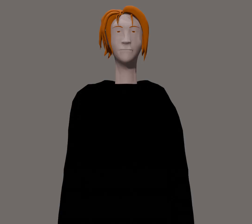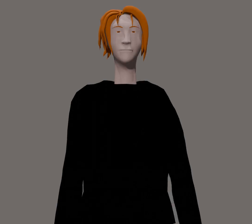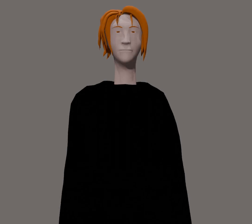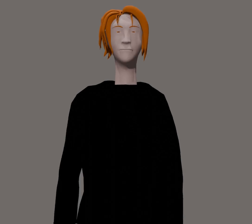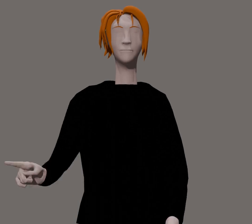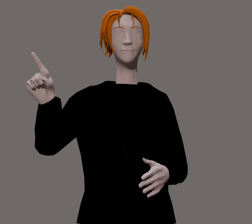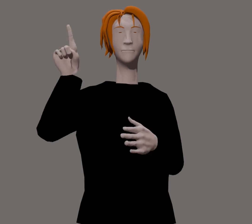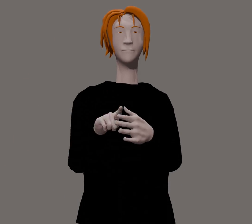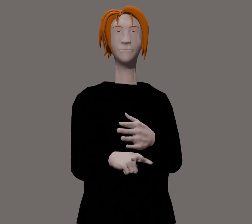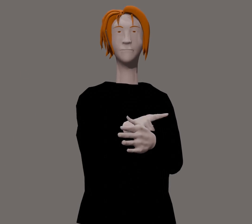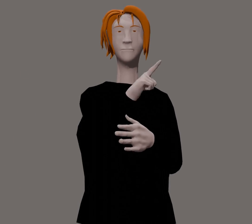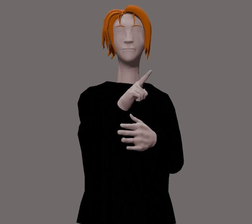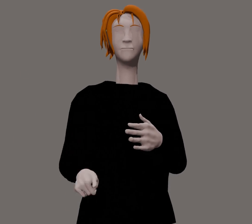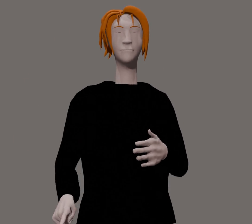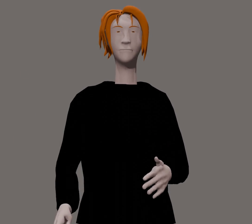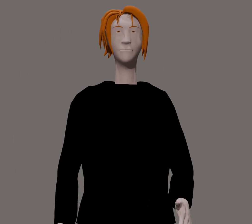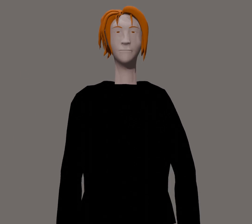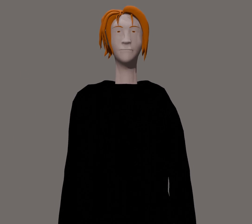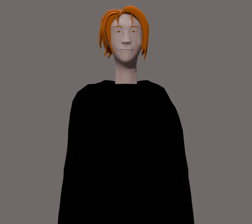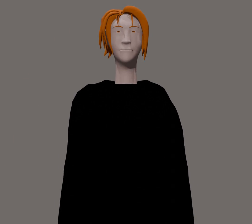Censure